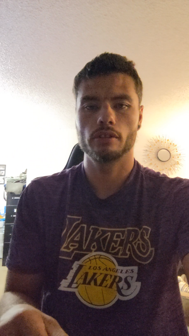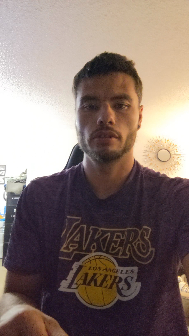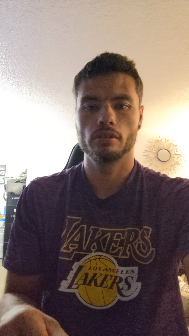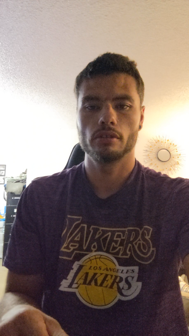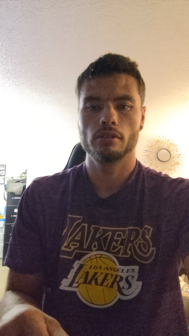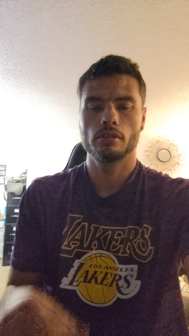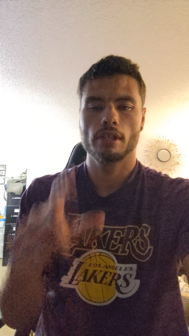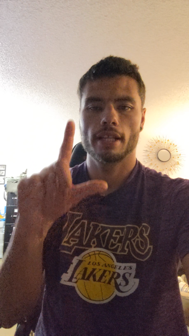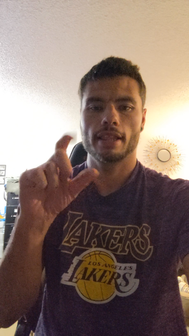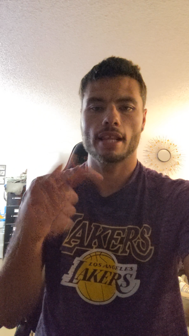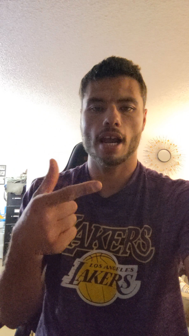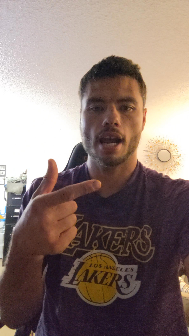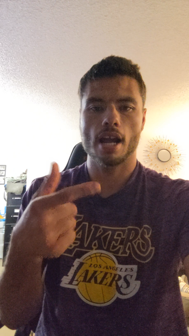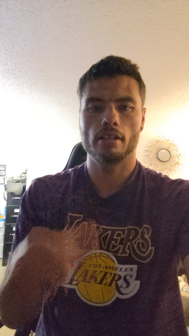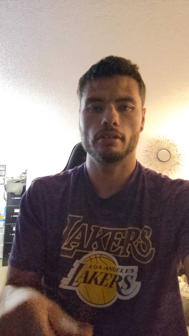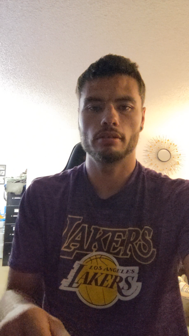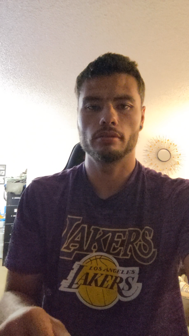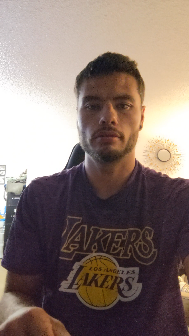leg